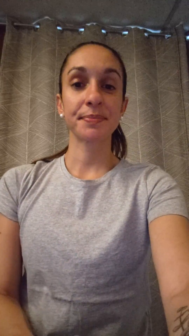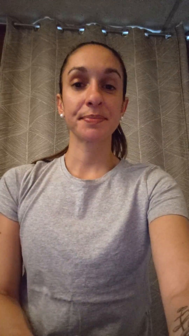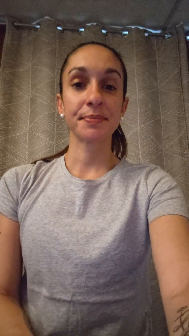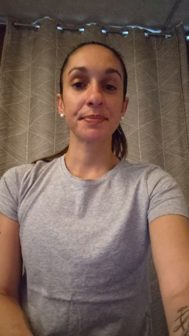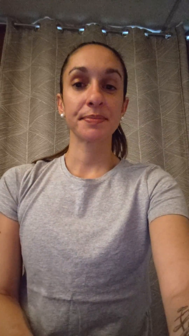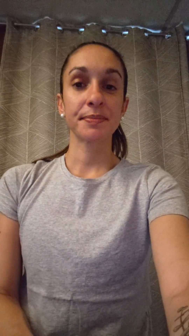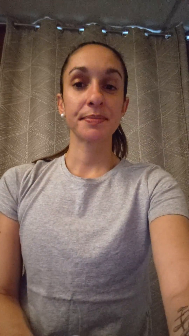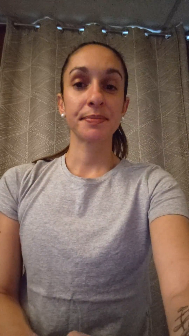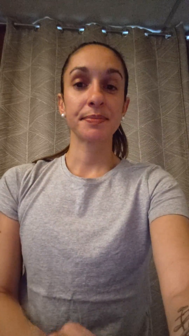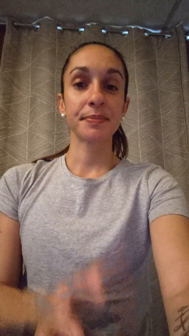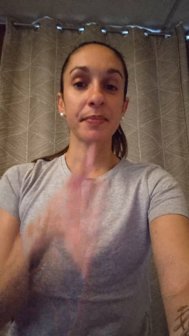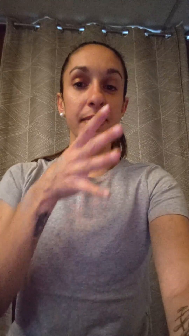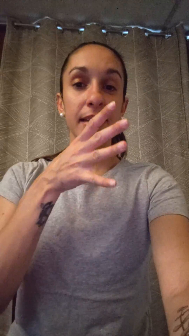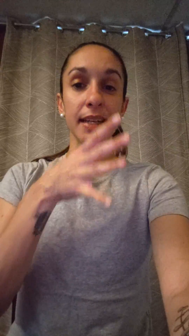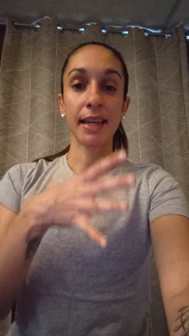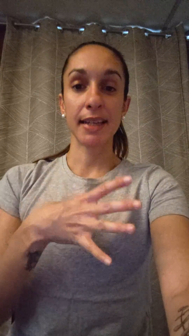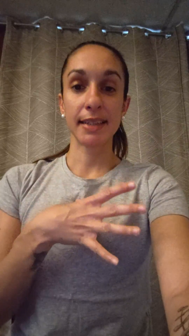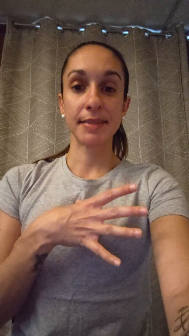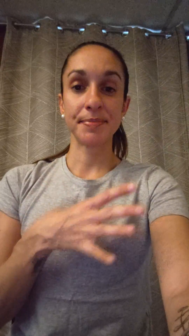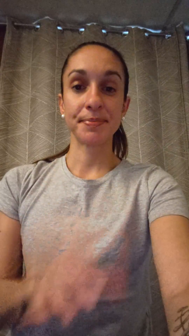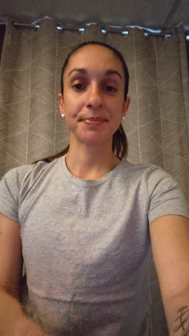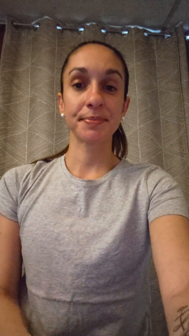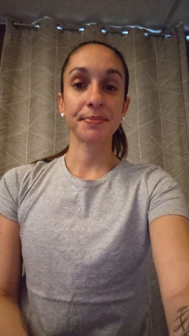lady